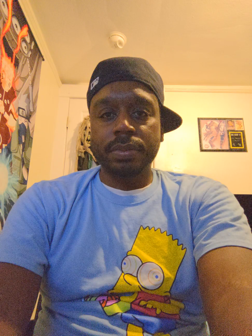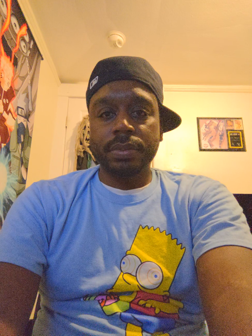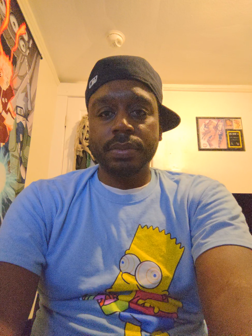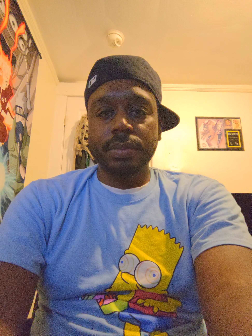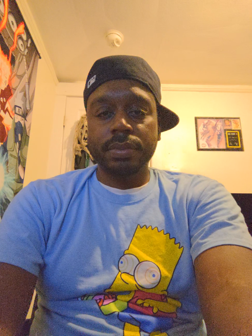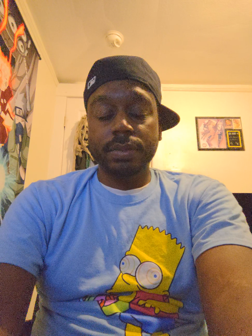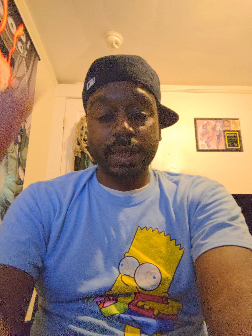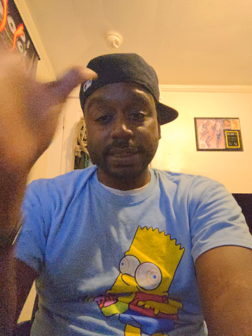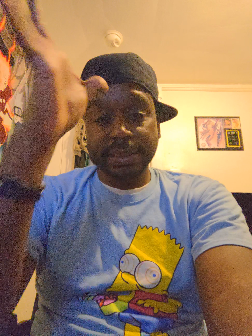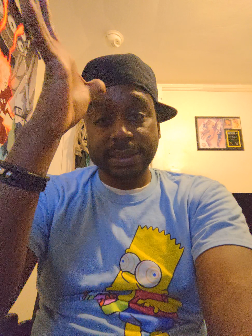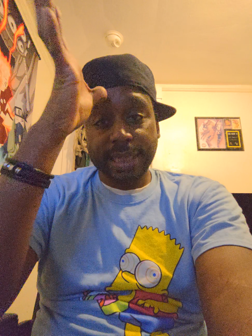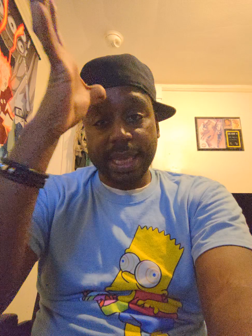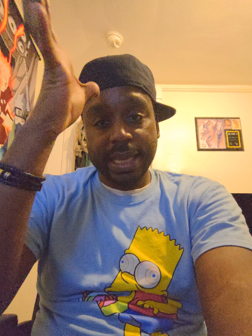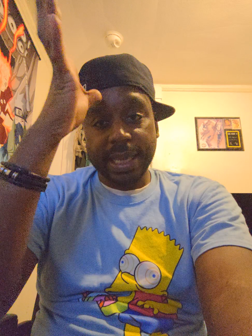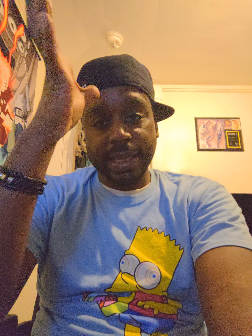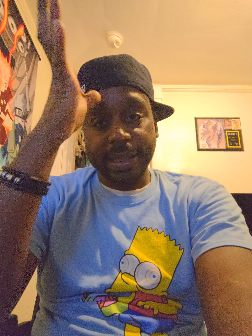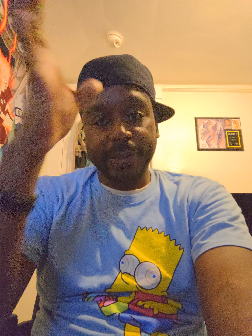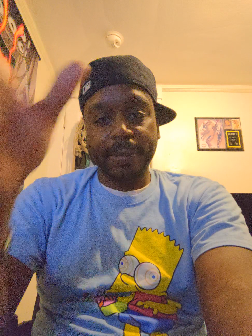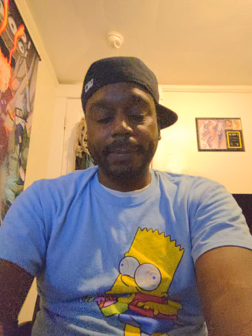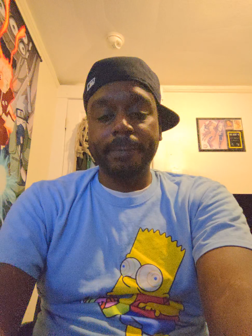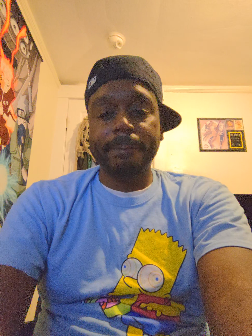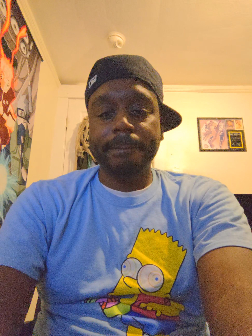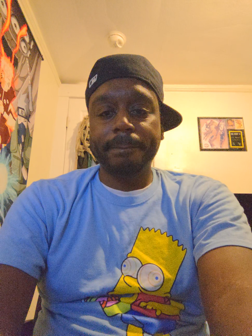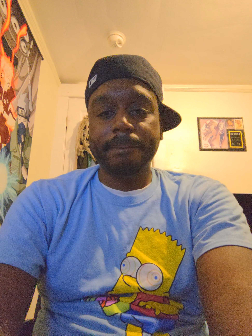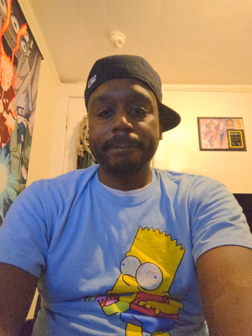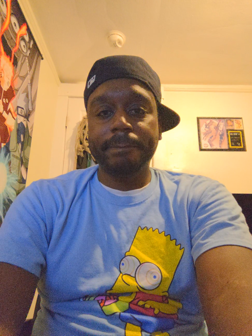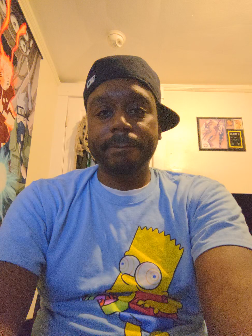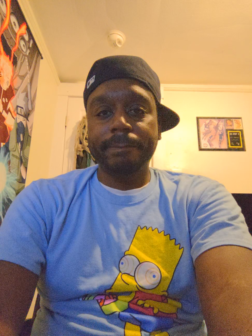dad